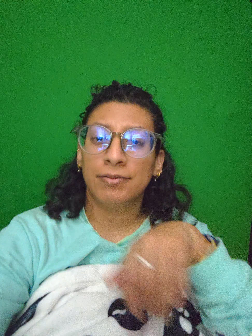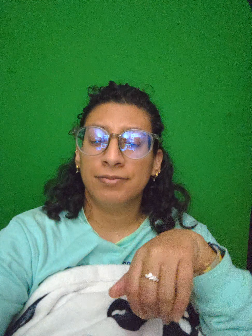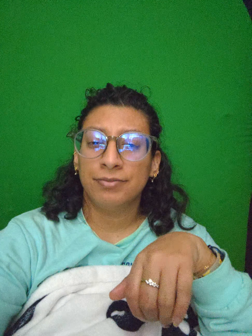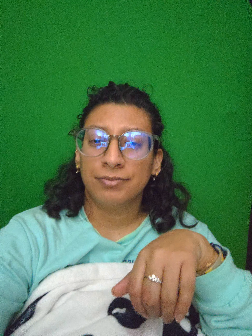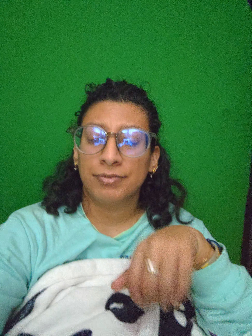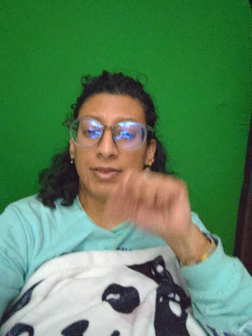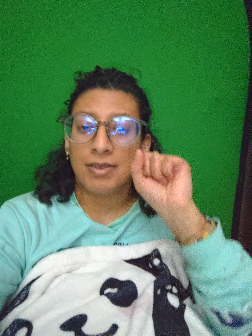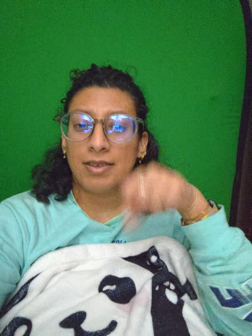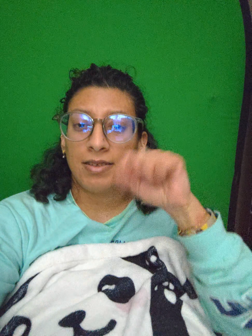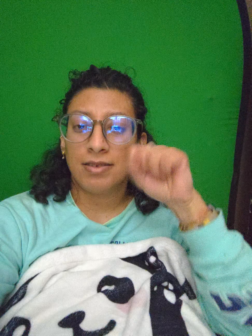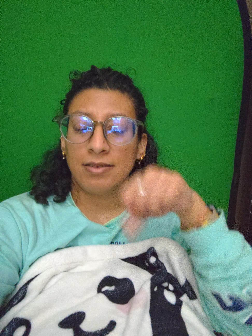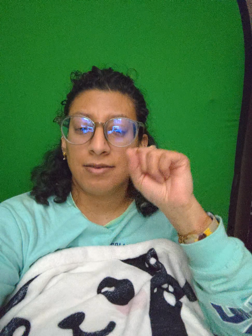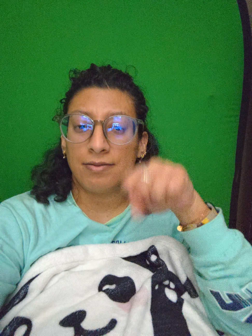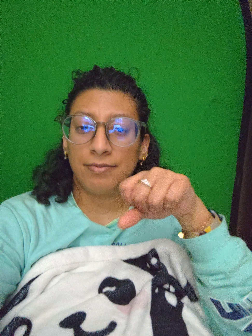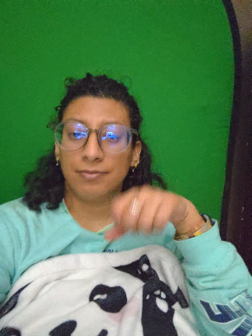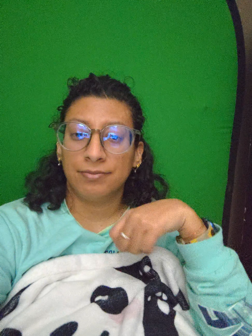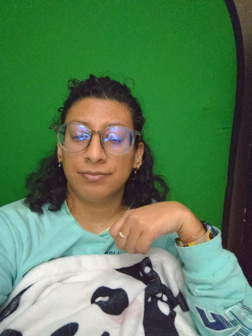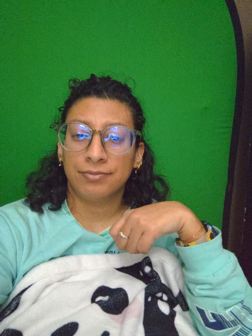yes